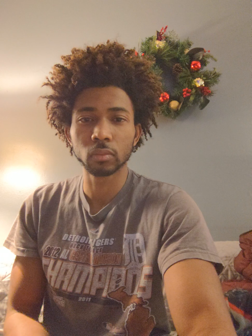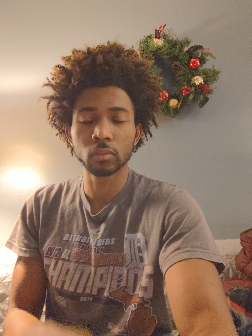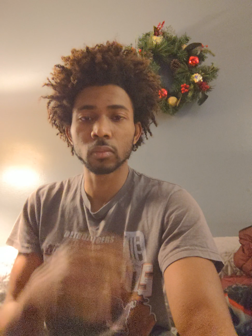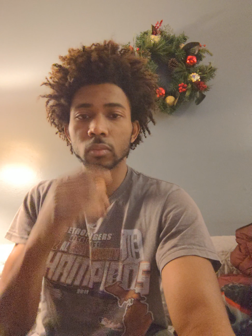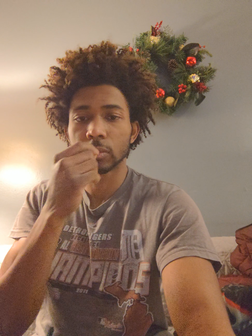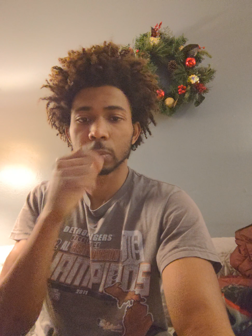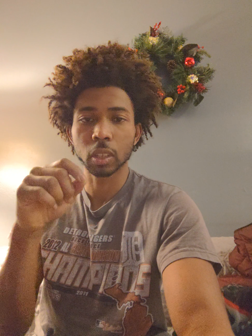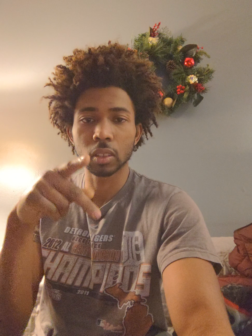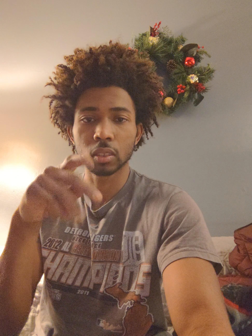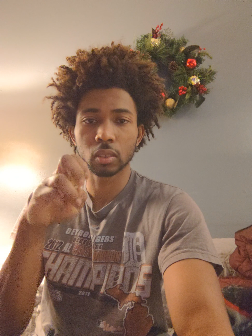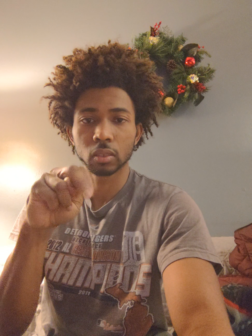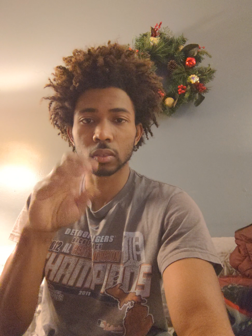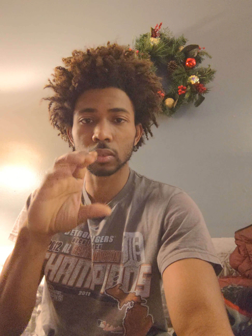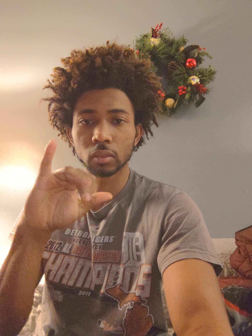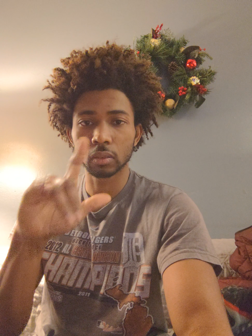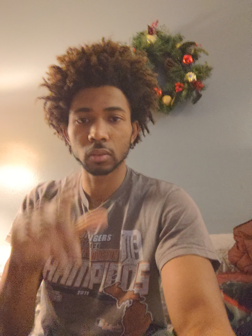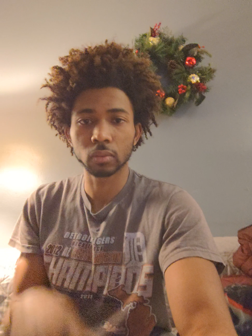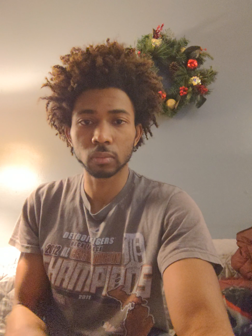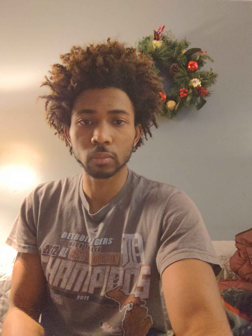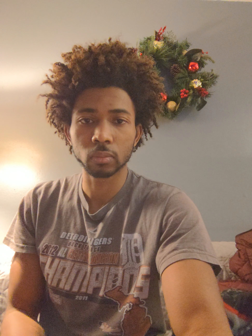pencil